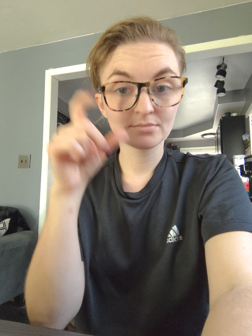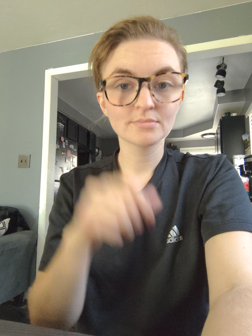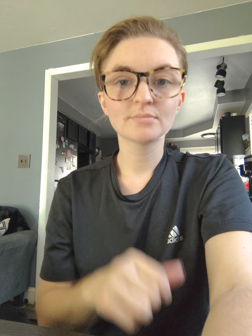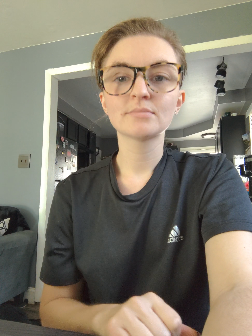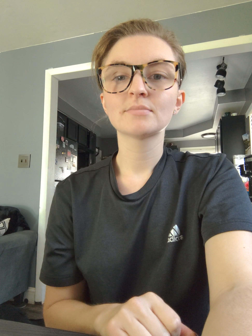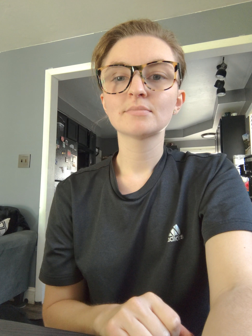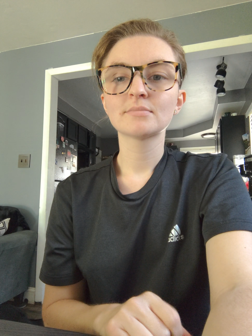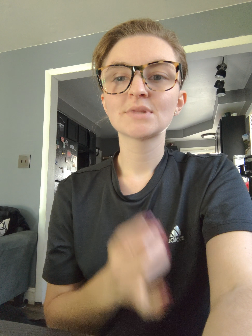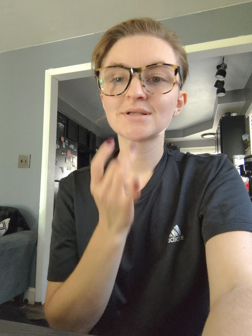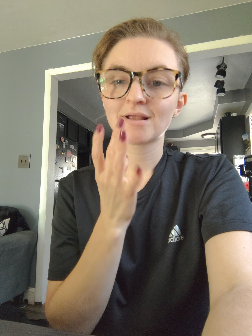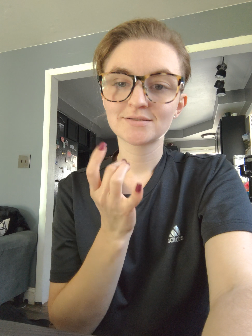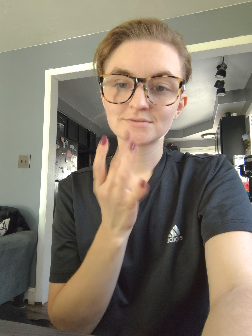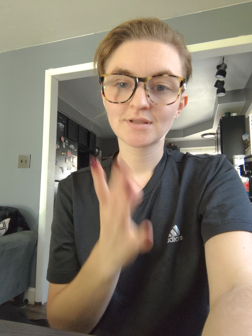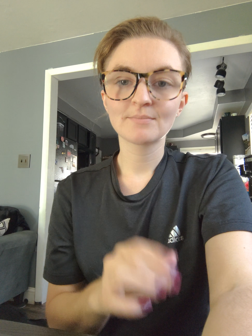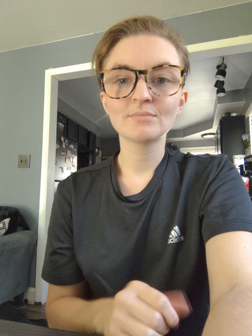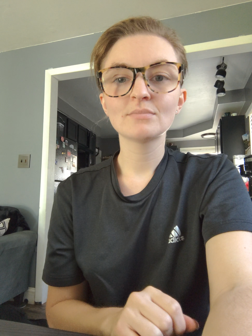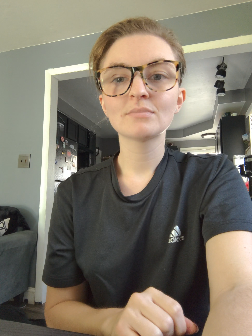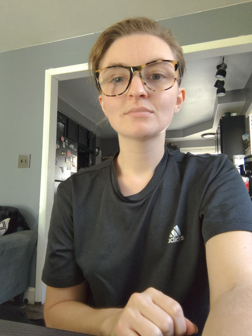light bulb